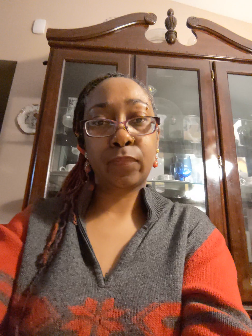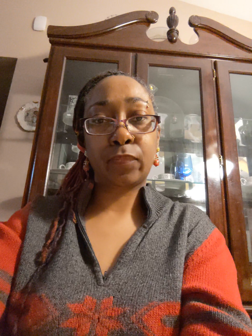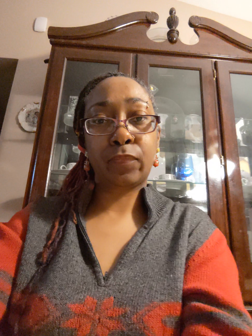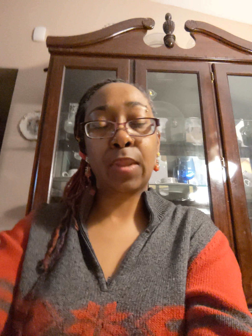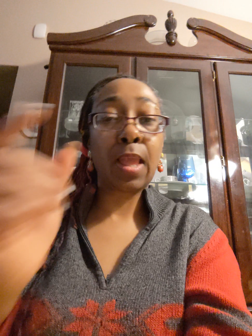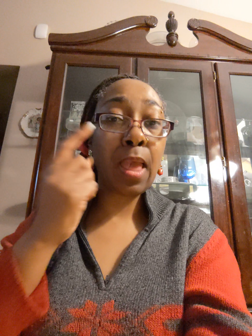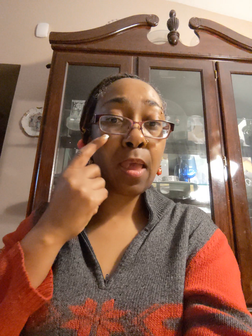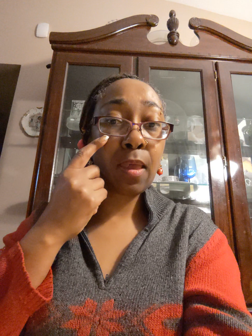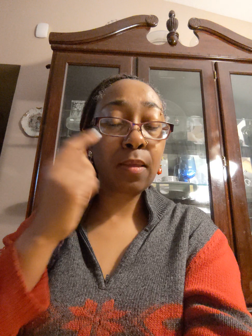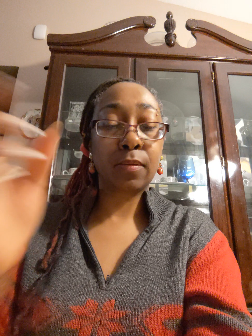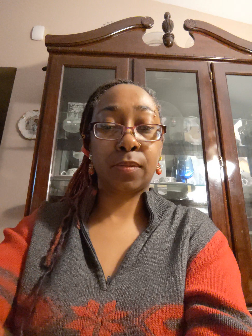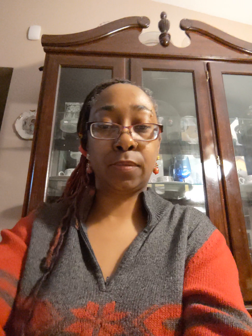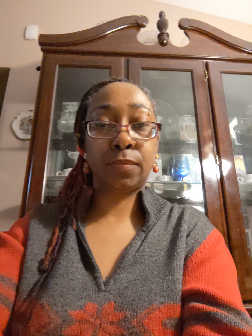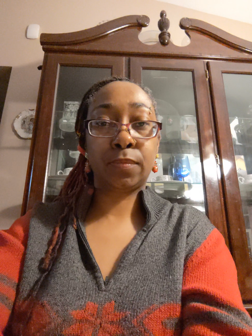eye